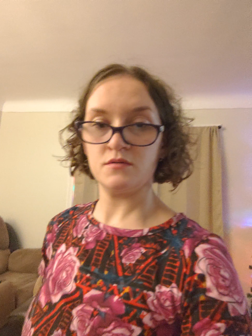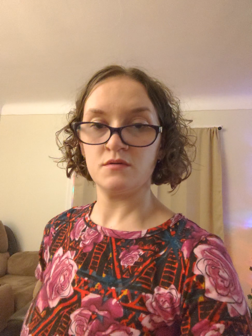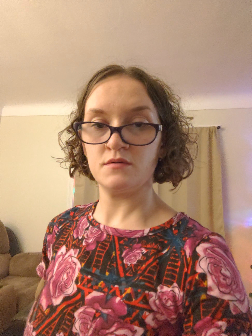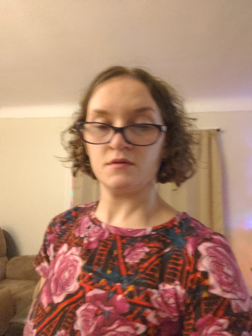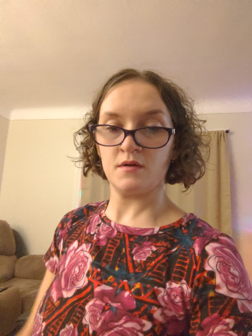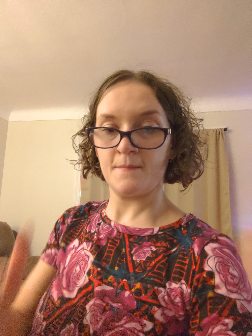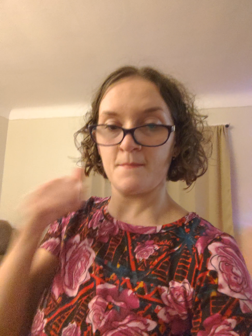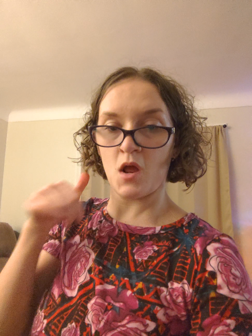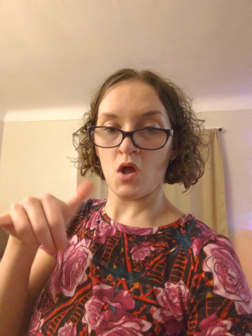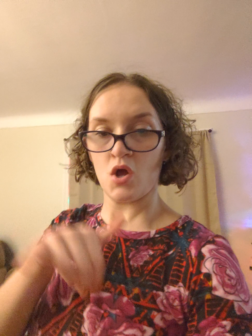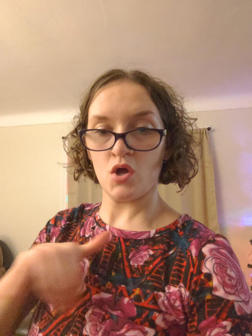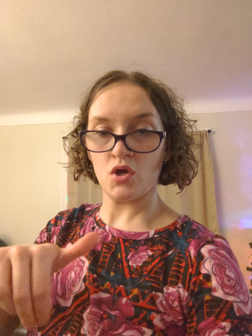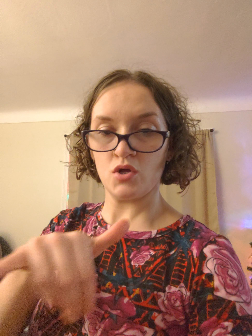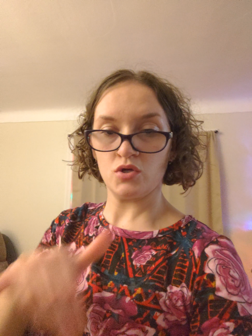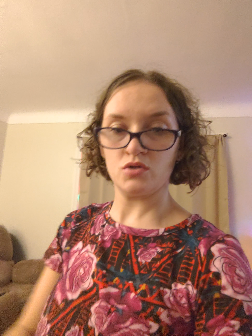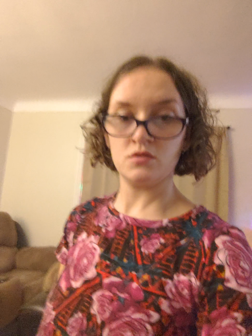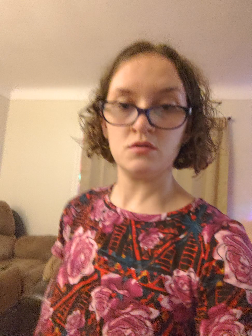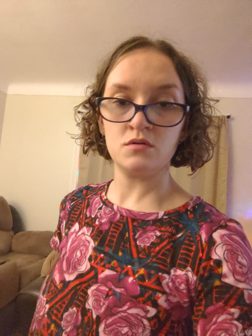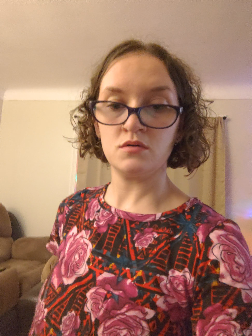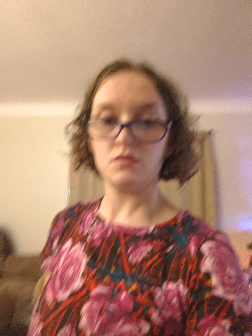backyard